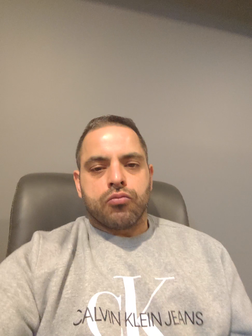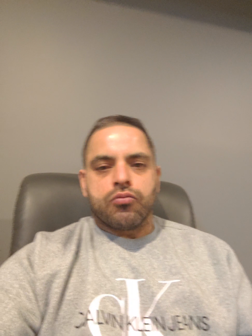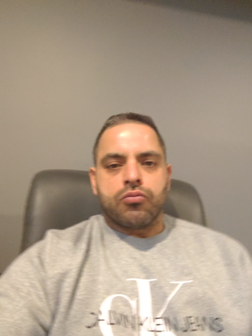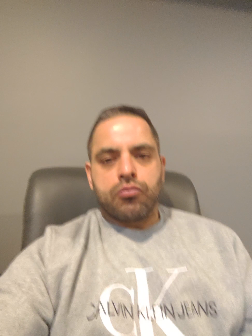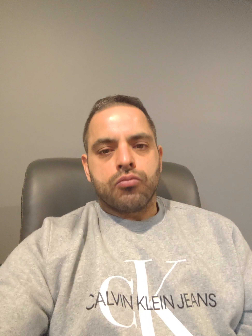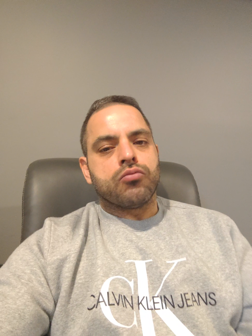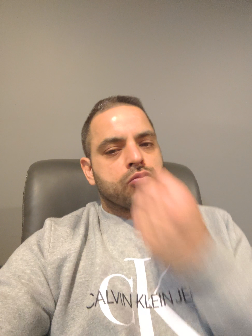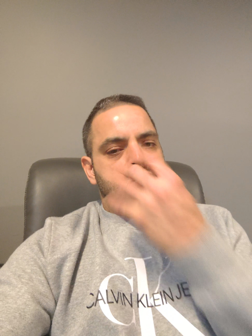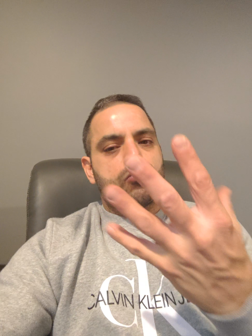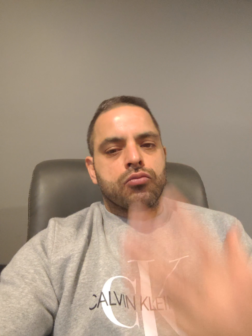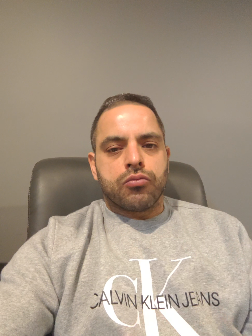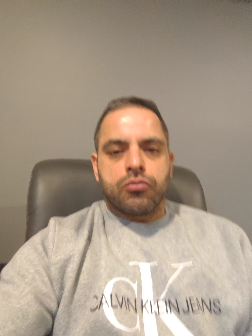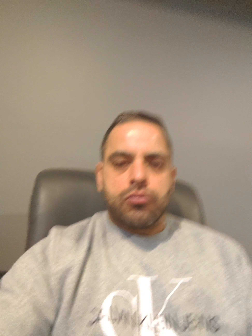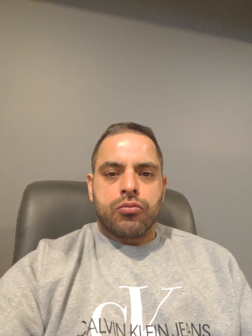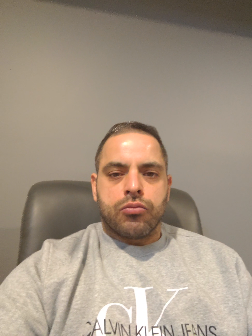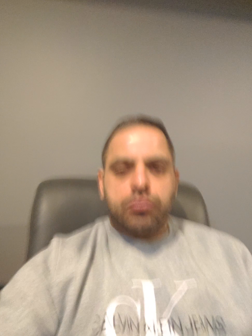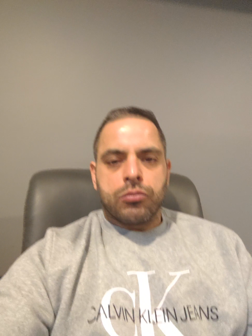blow